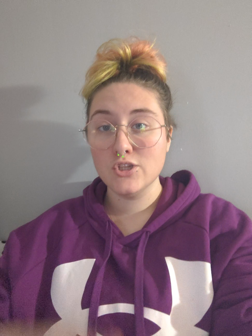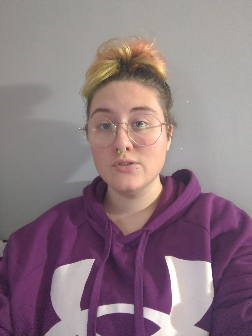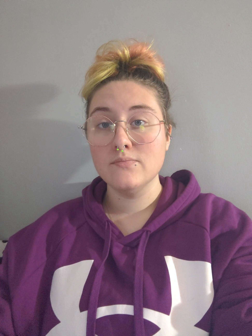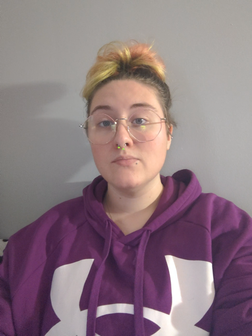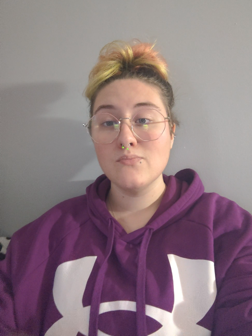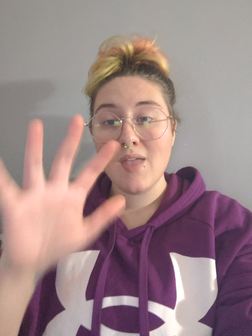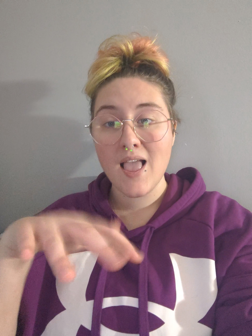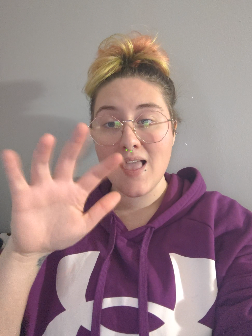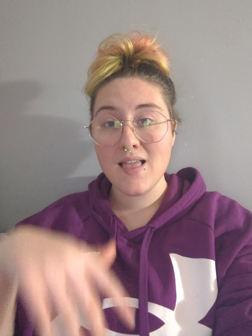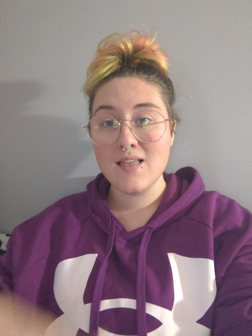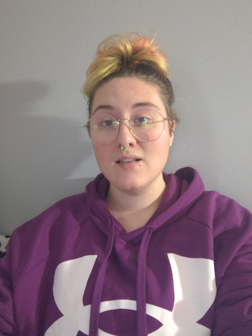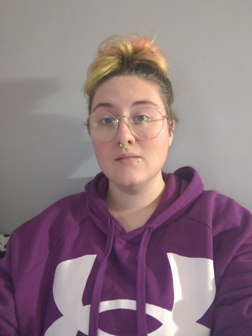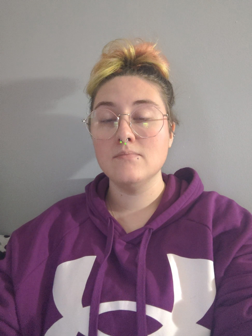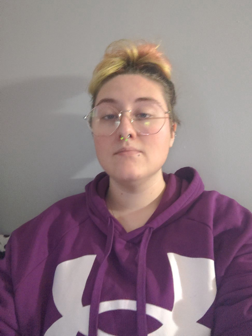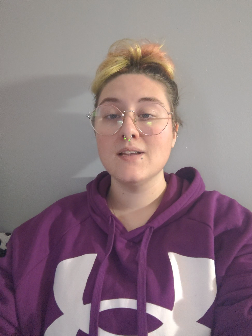rain